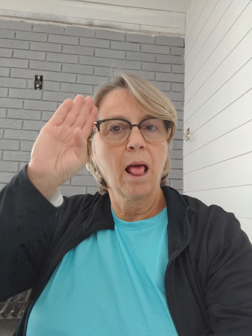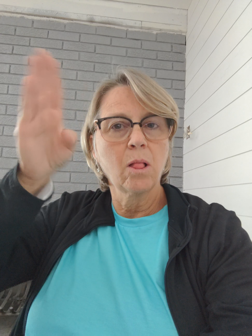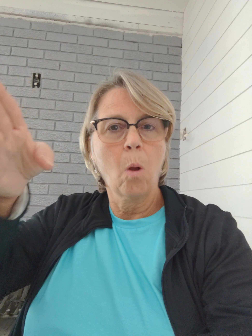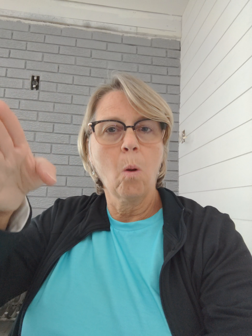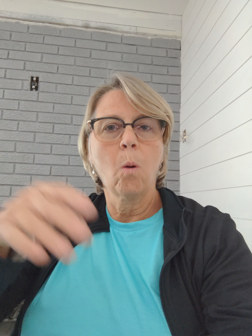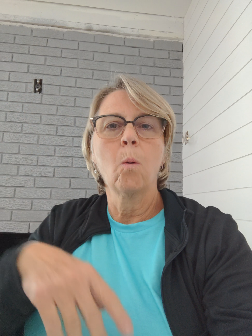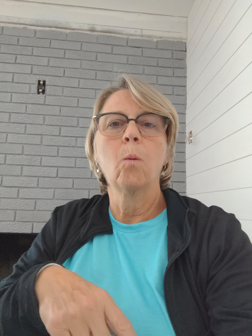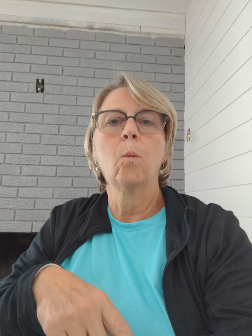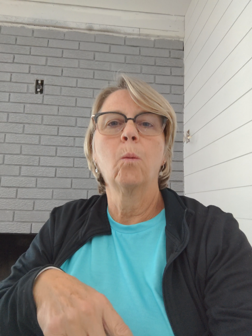hello